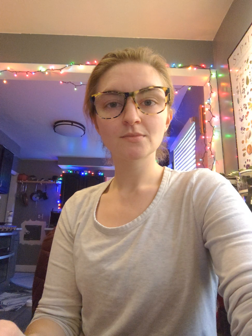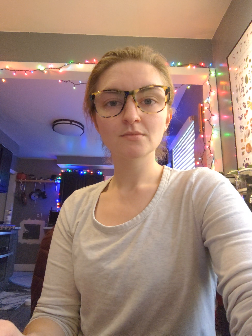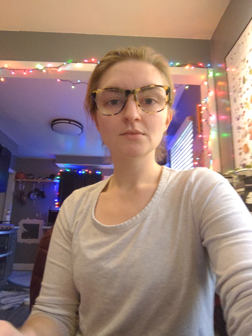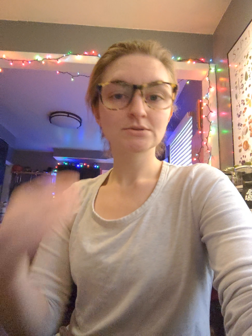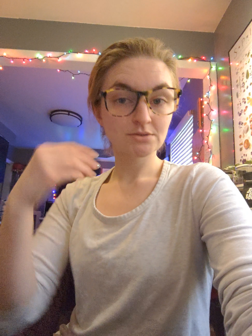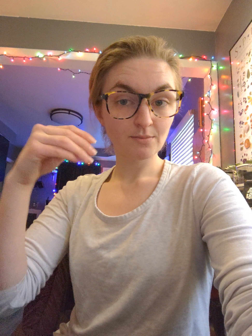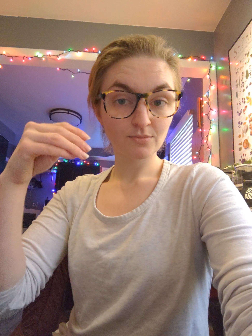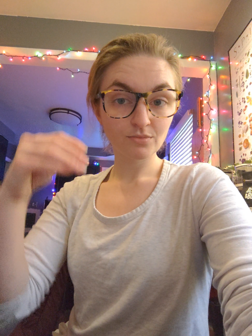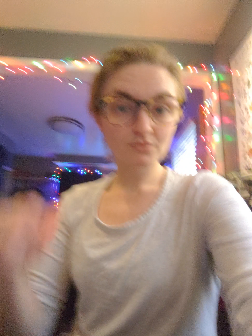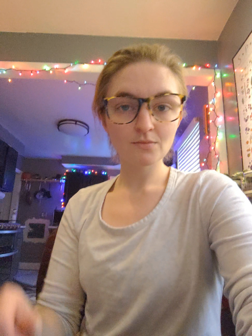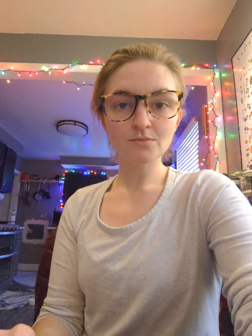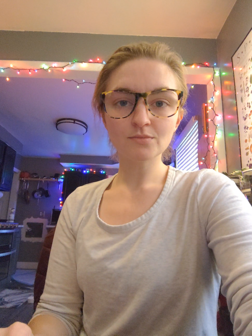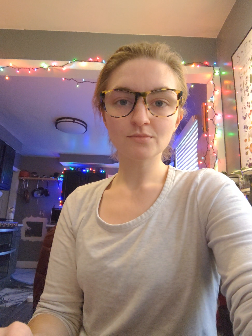store